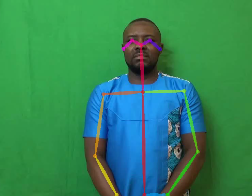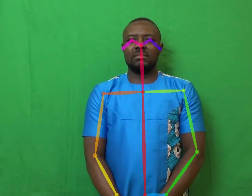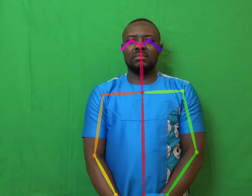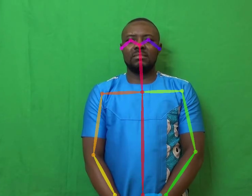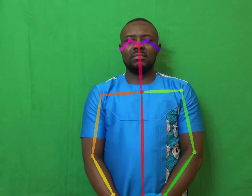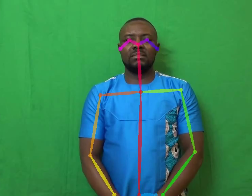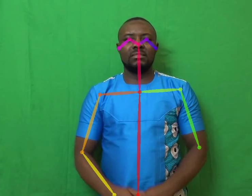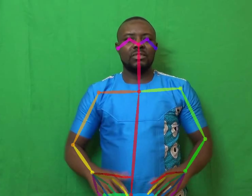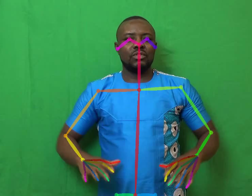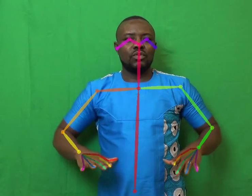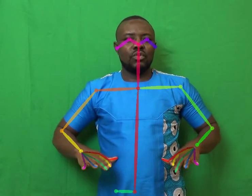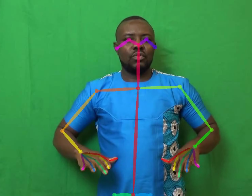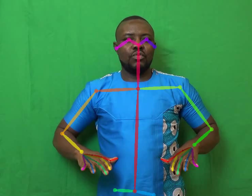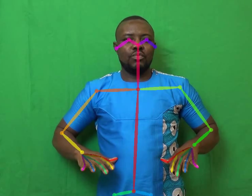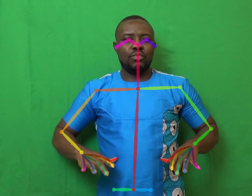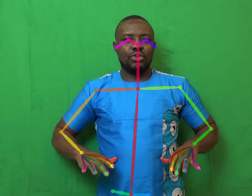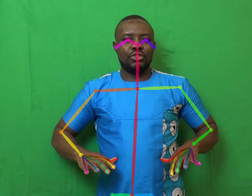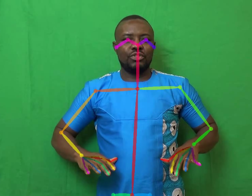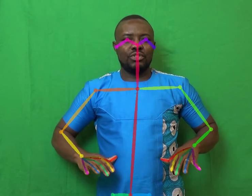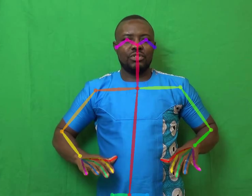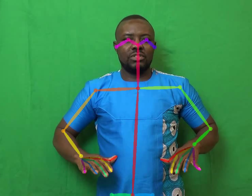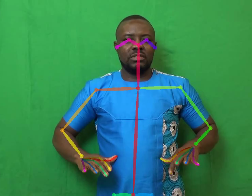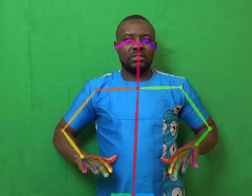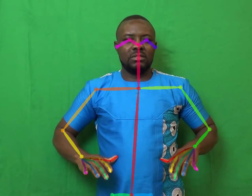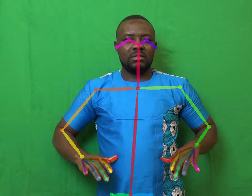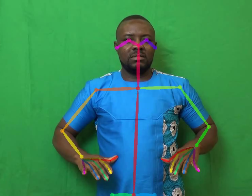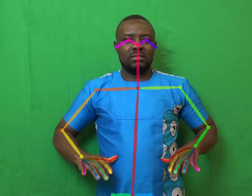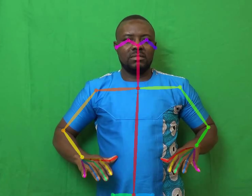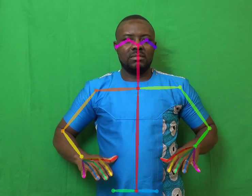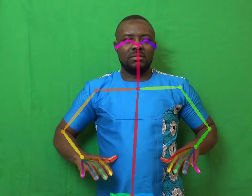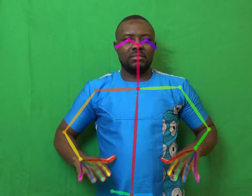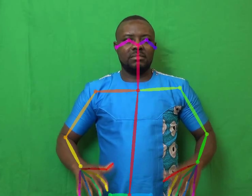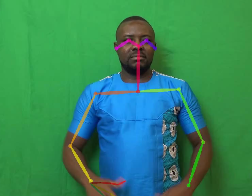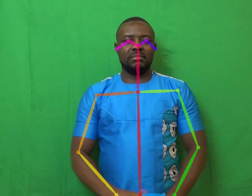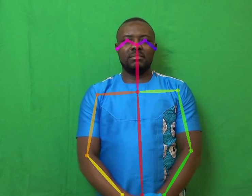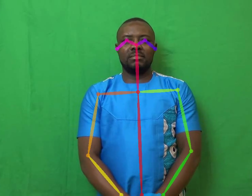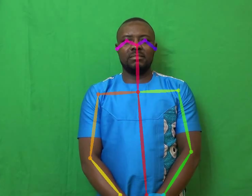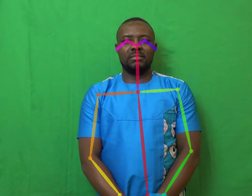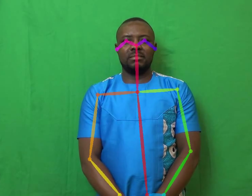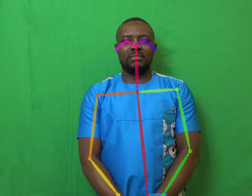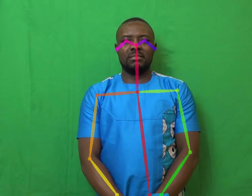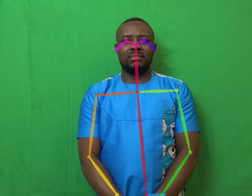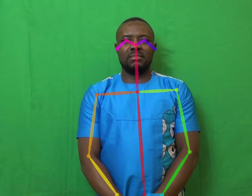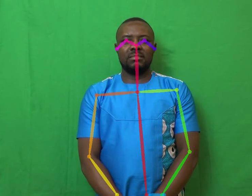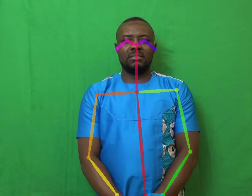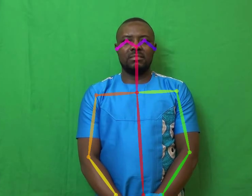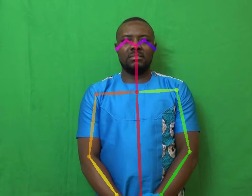Russia